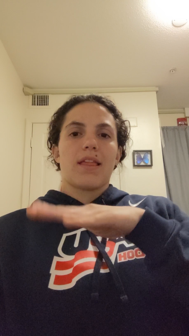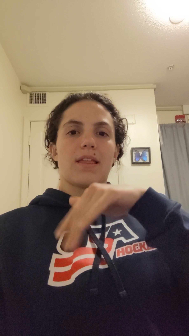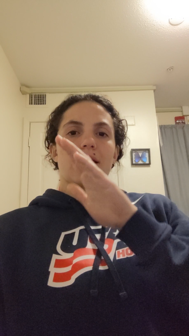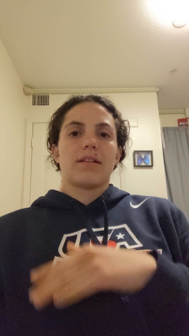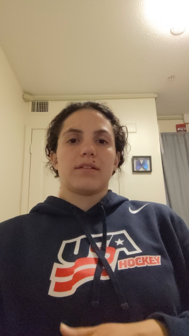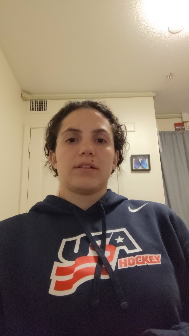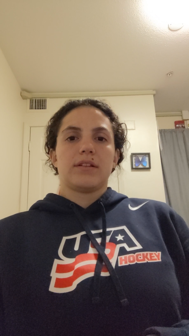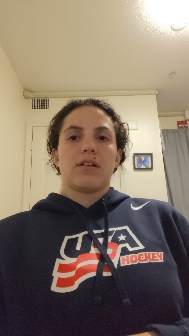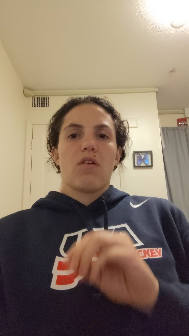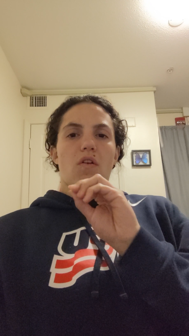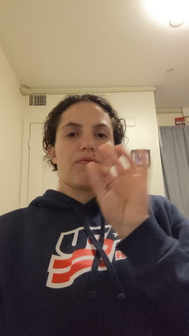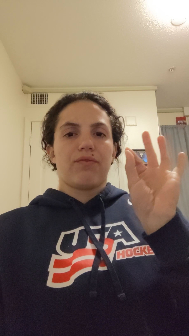off